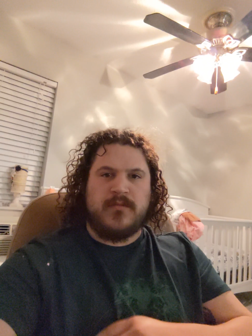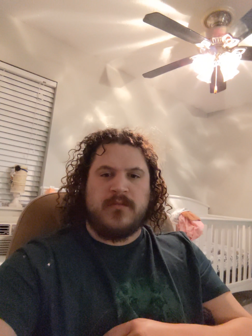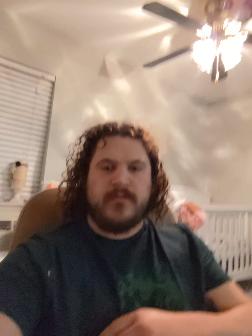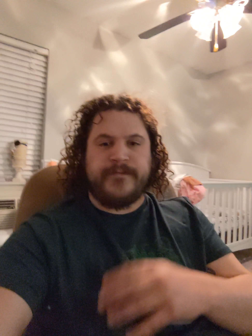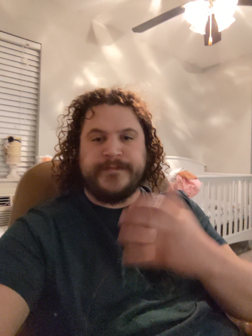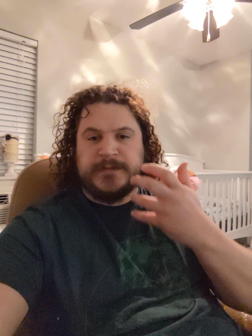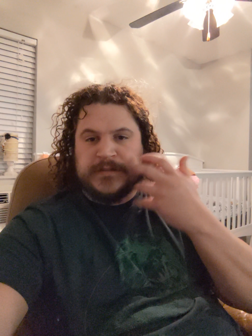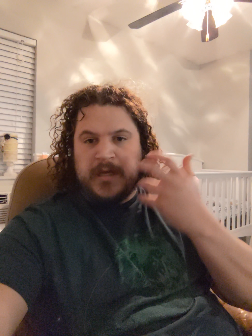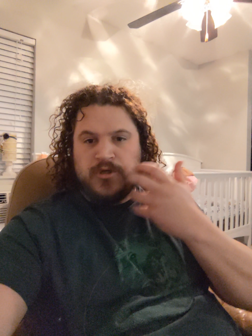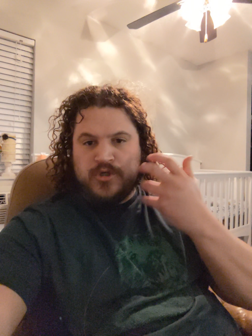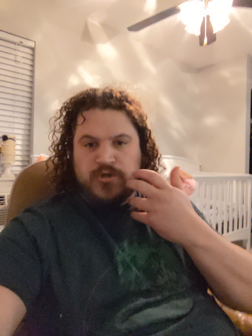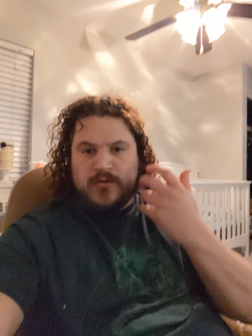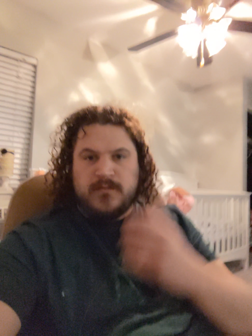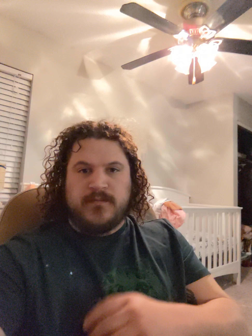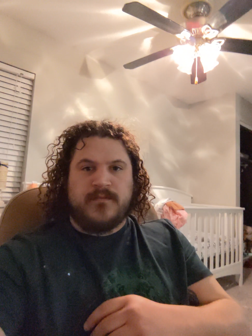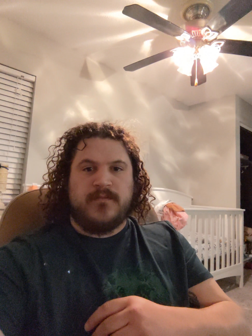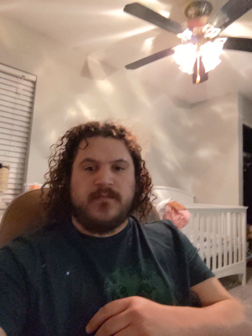tiger